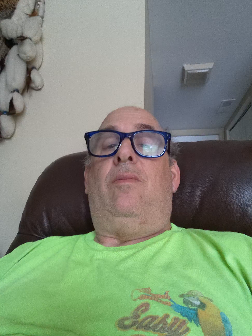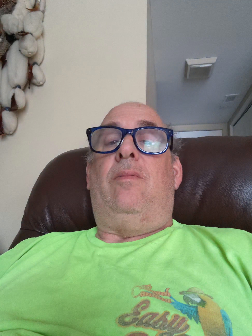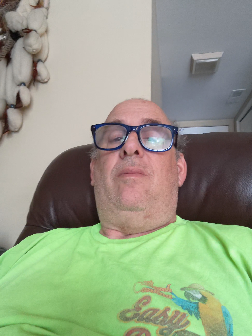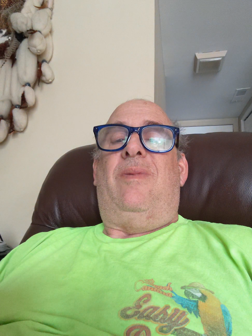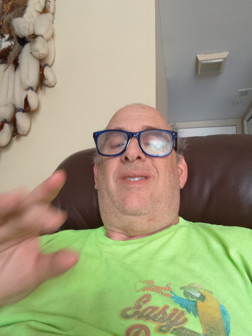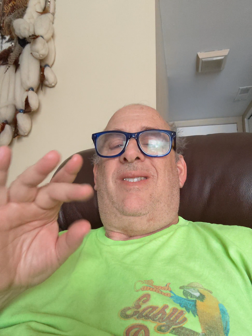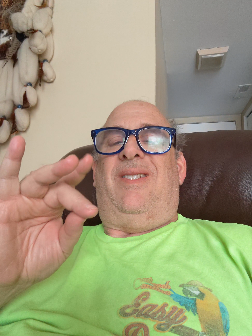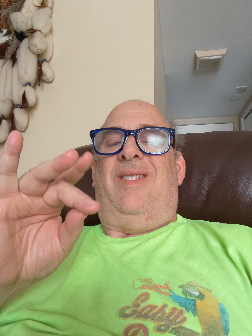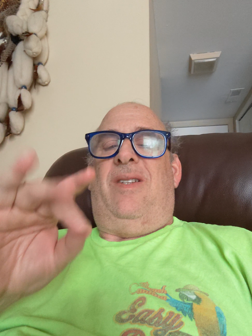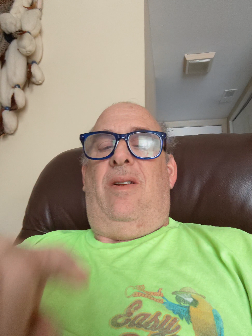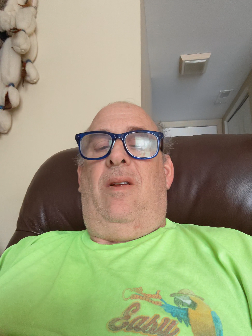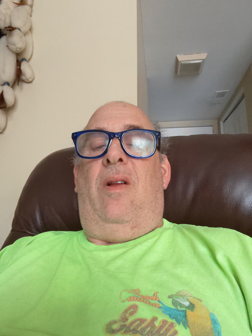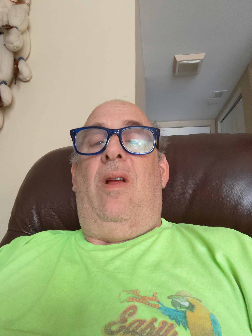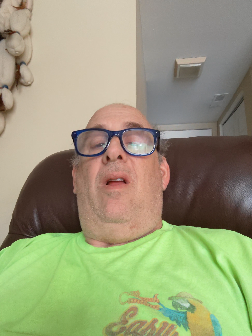sticky